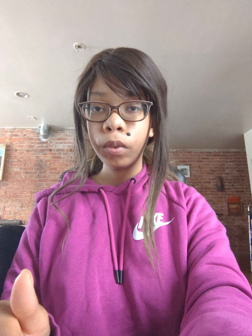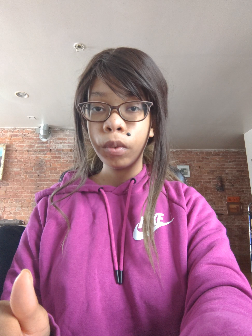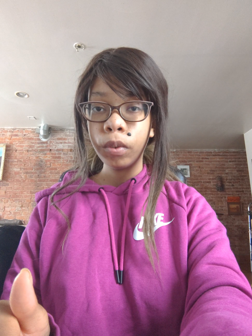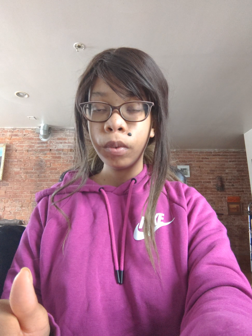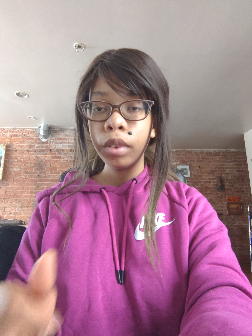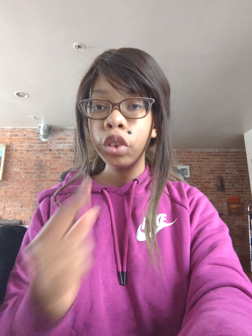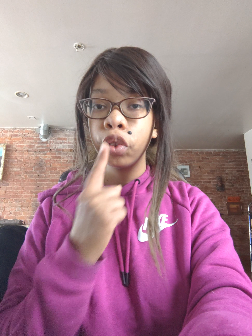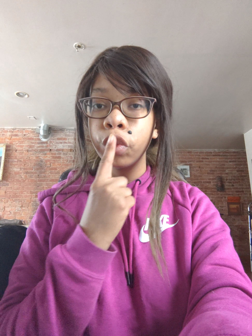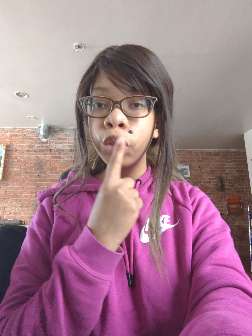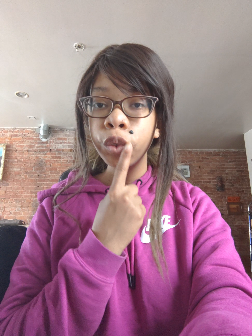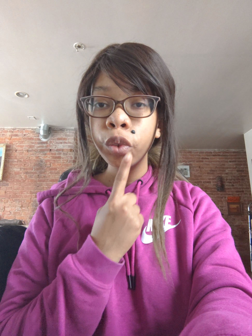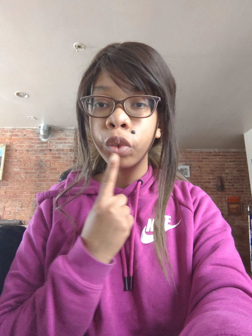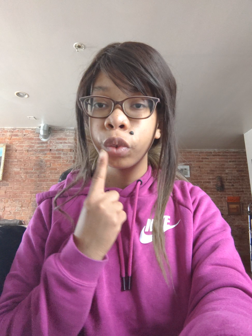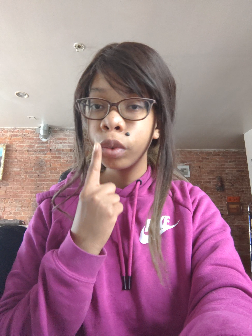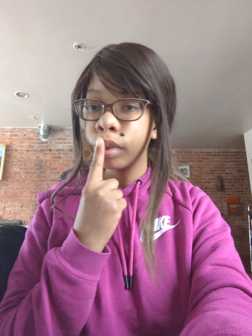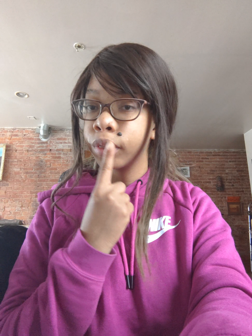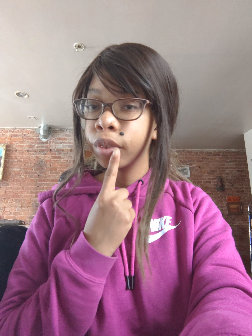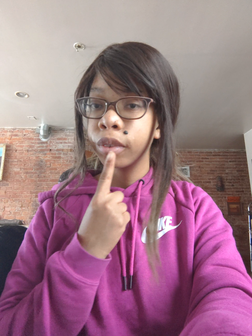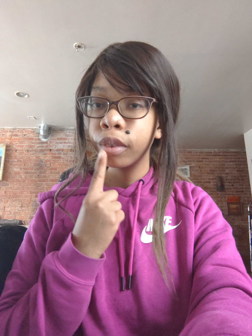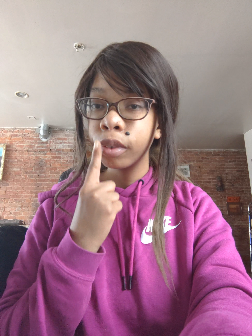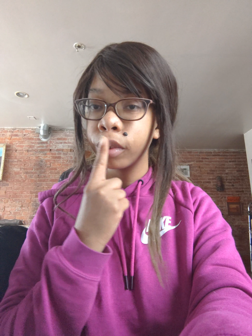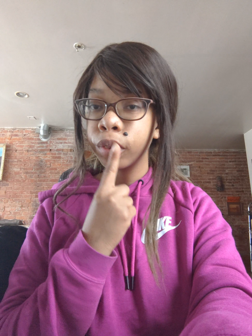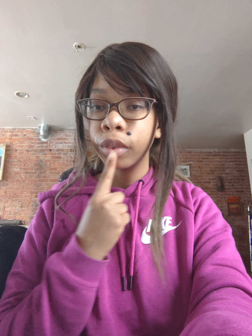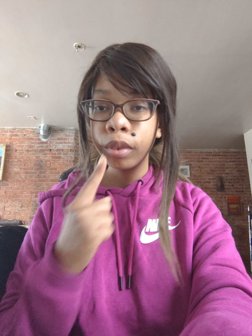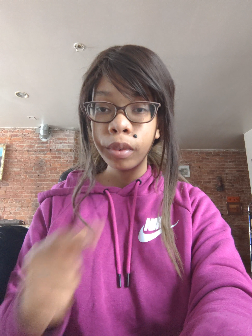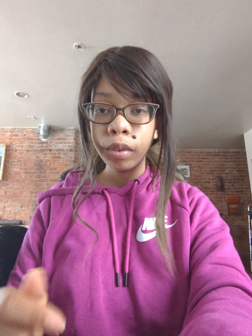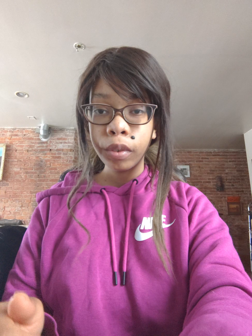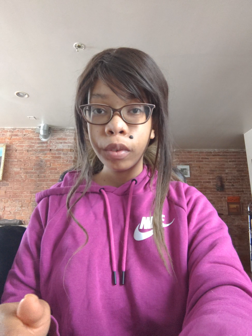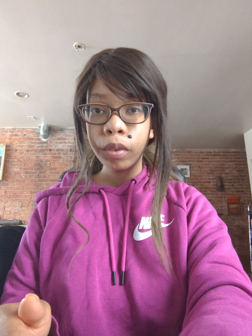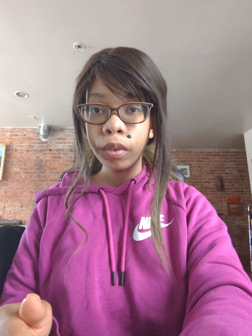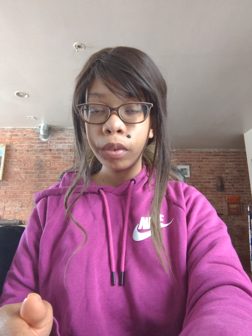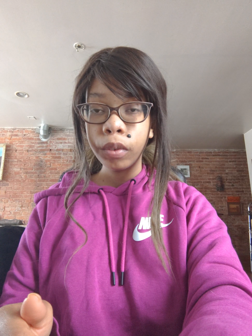mouth